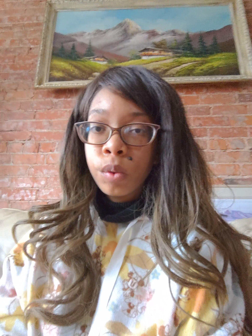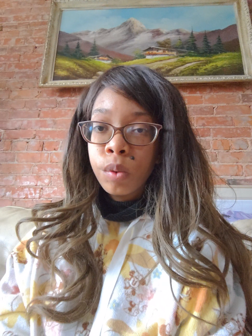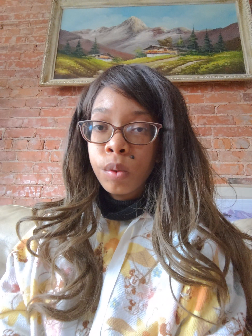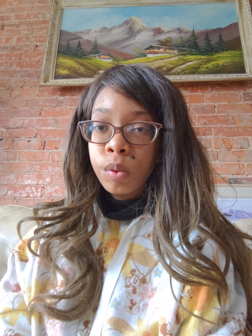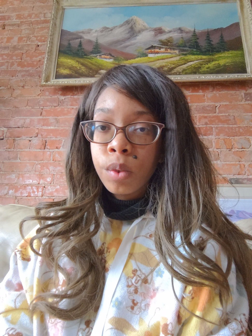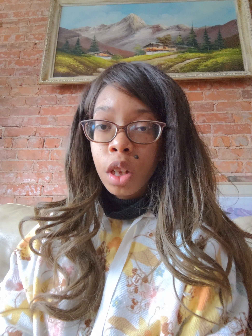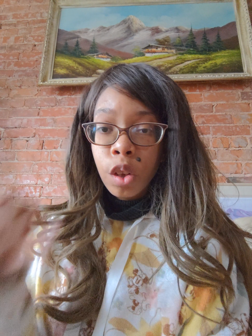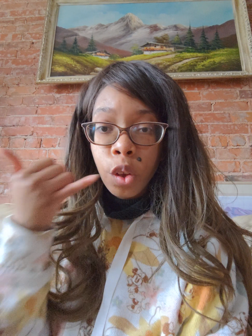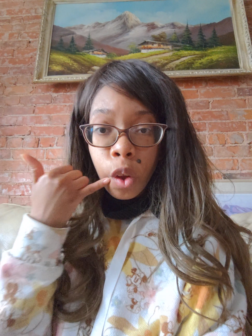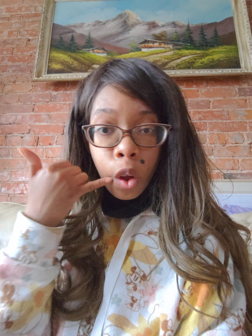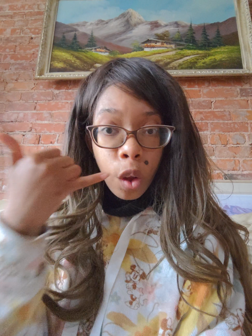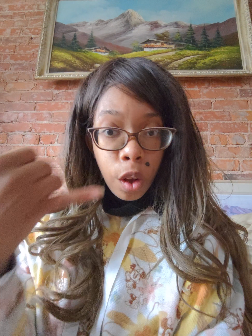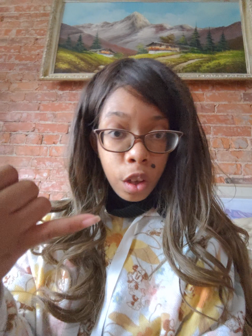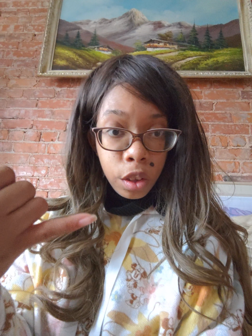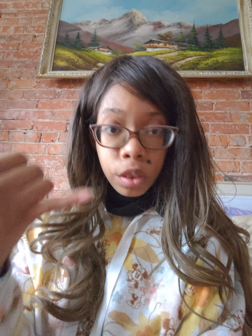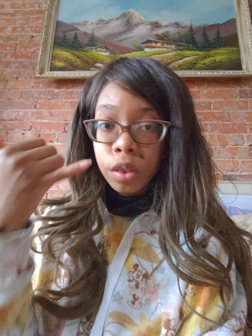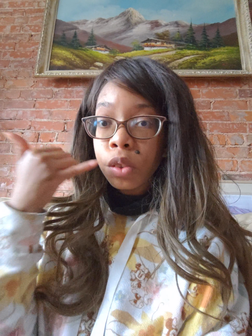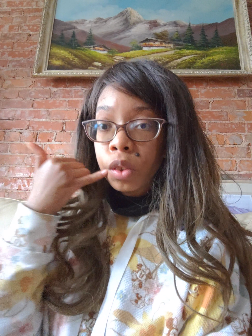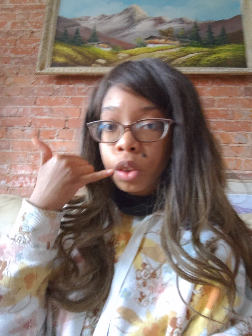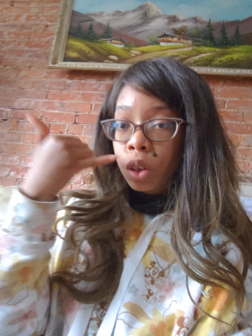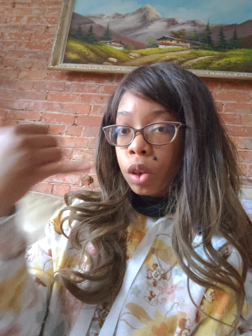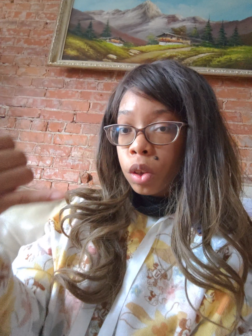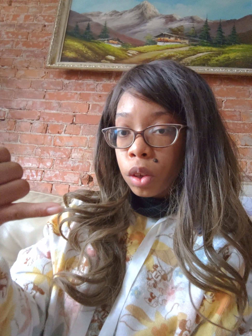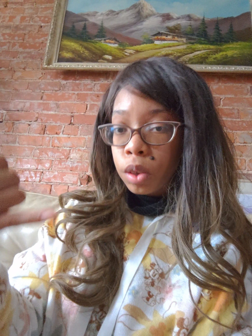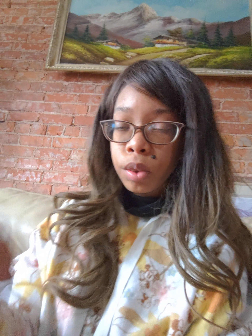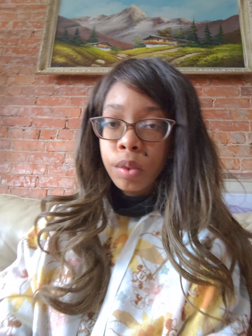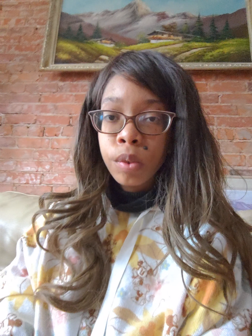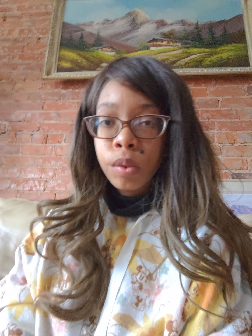call on the phone